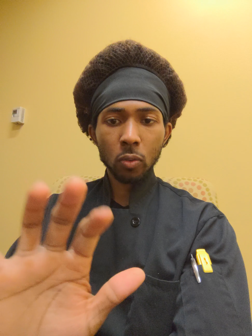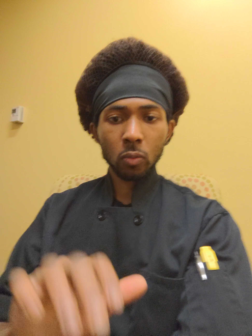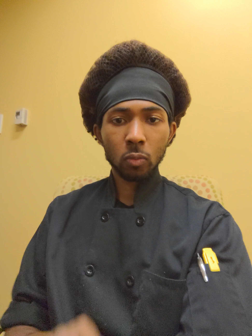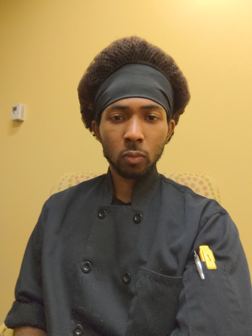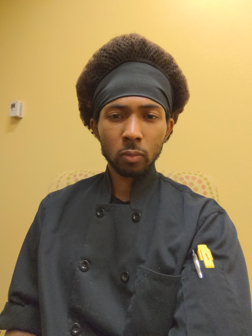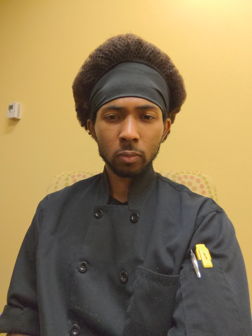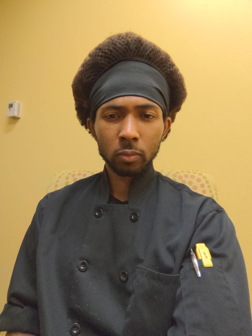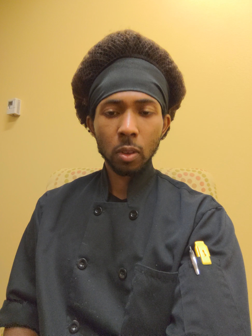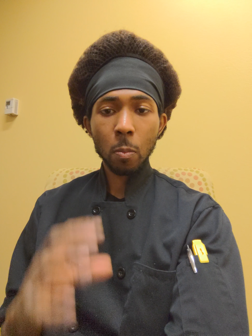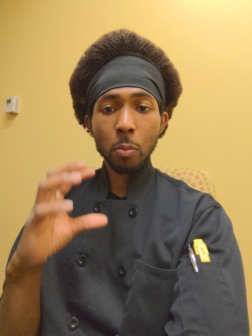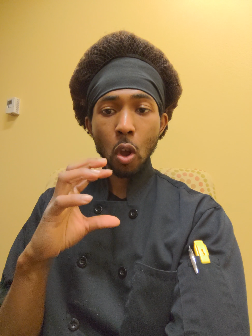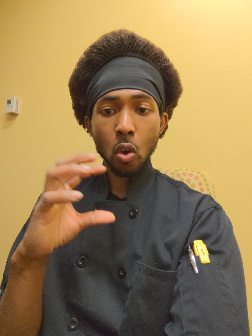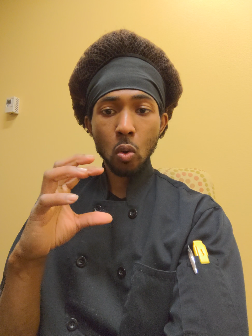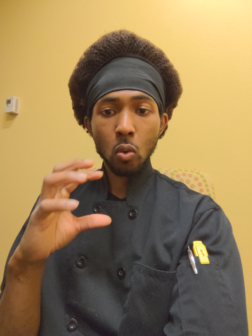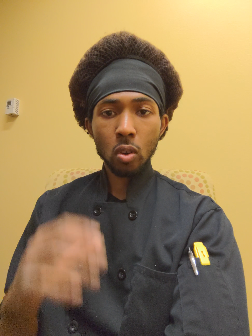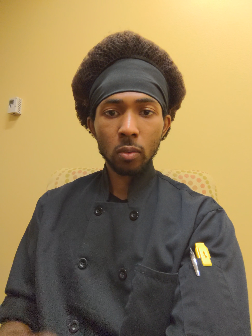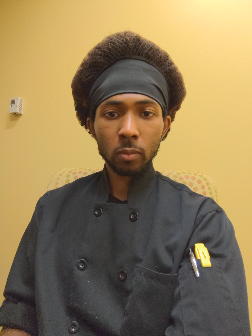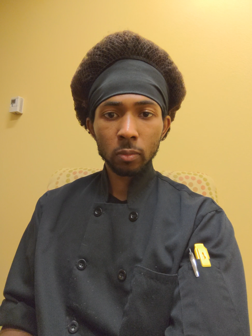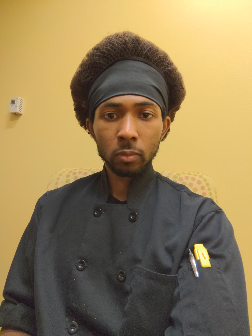ball